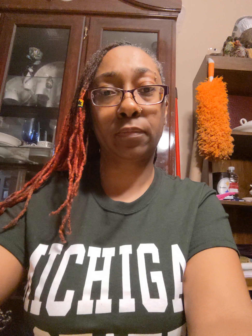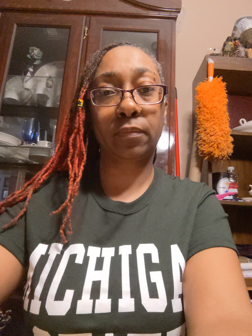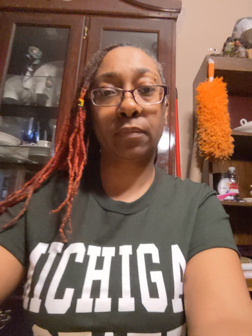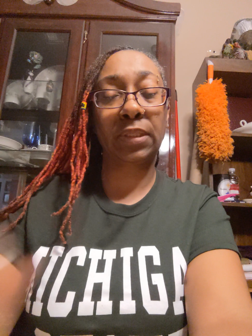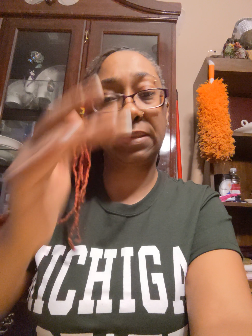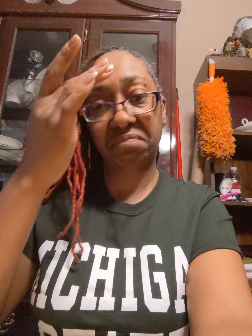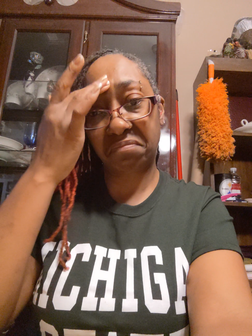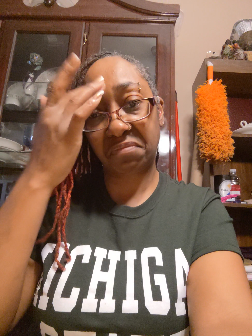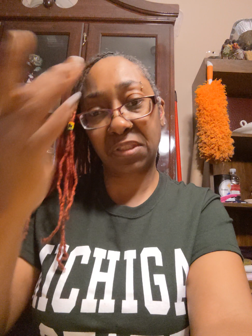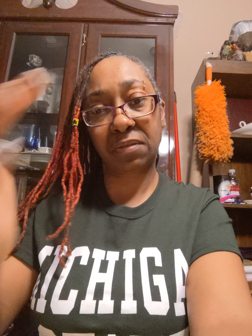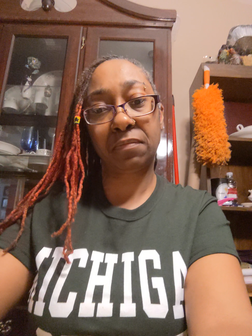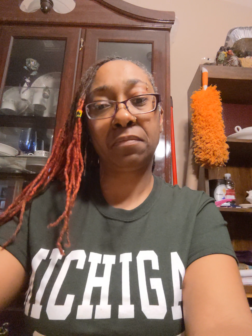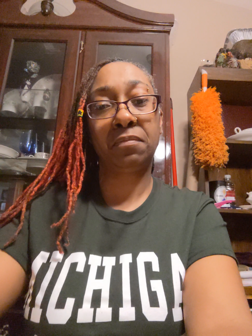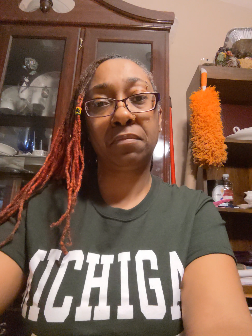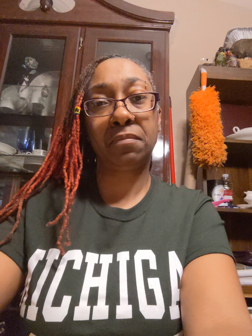sick